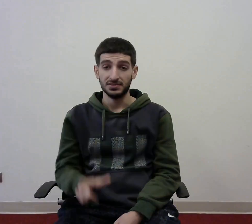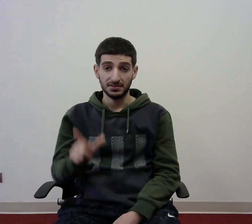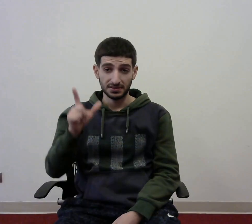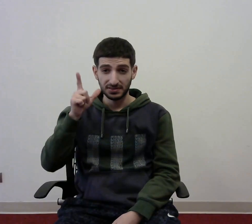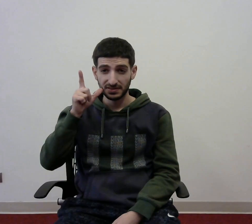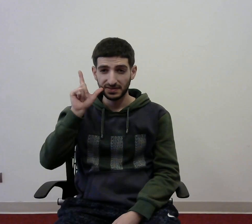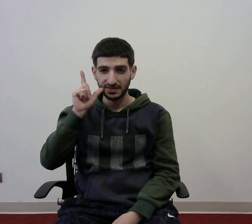srağagün